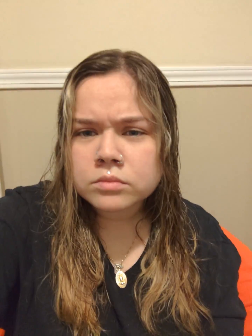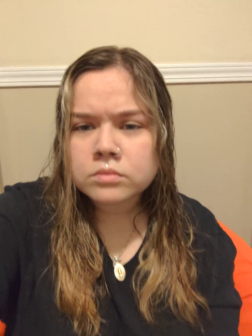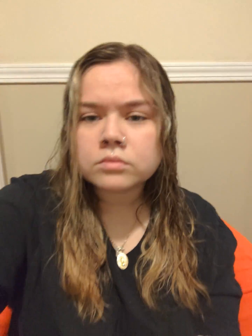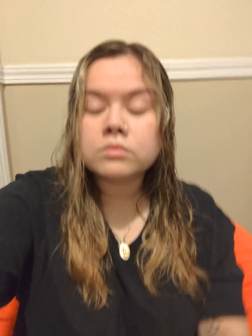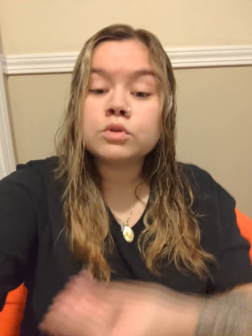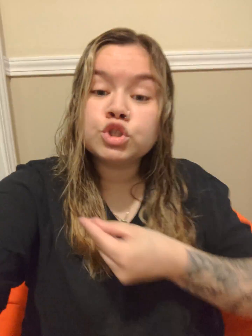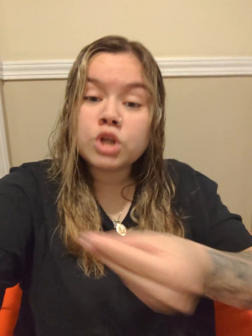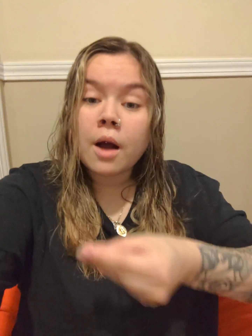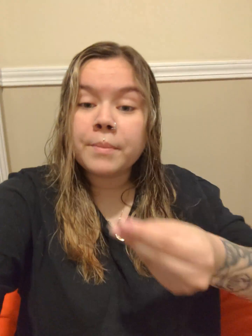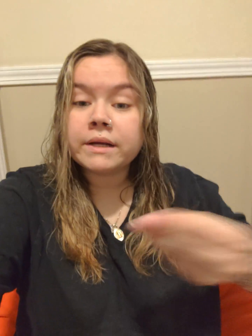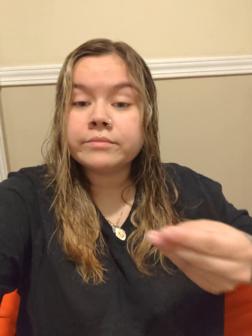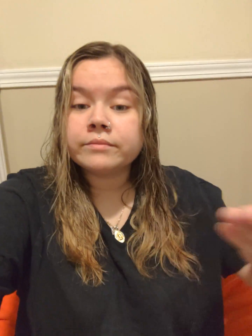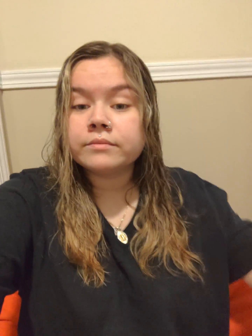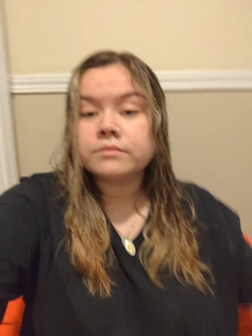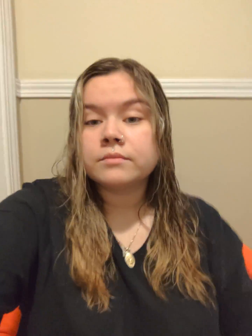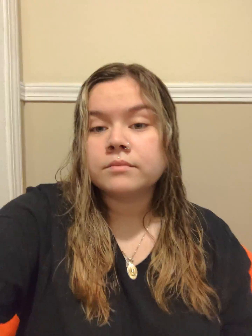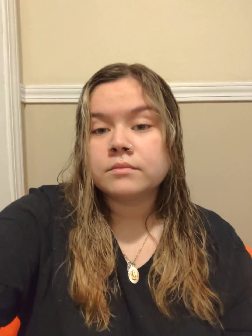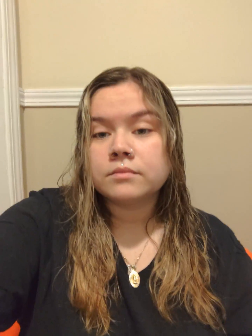shopping